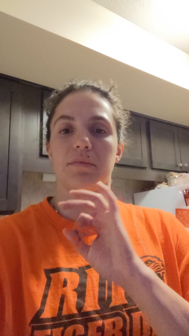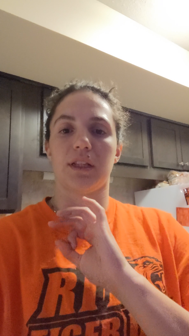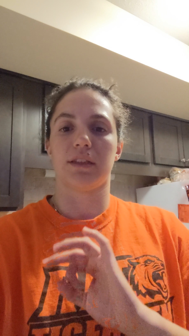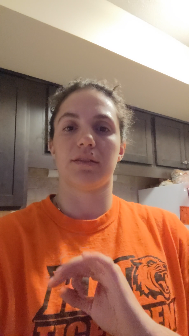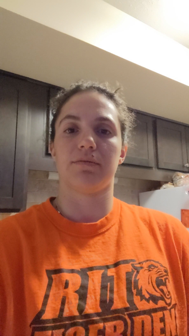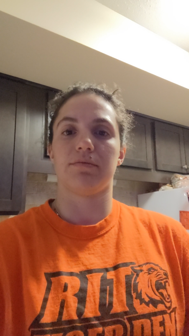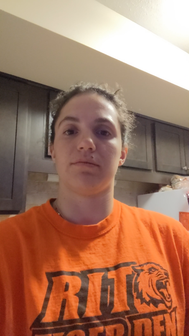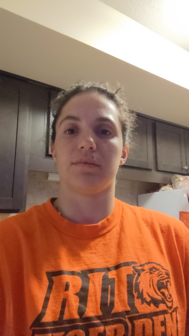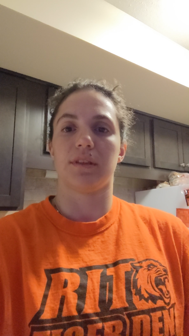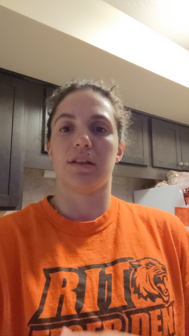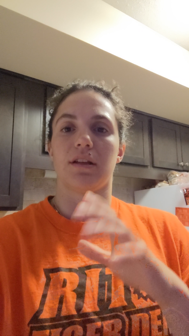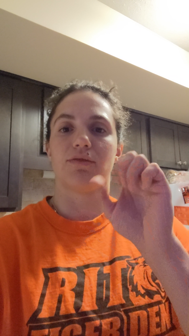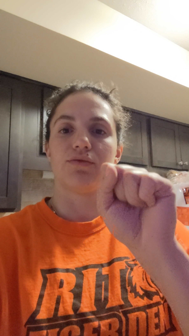catch